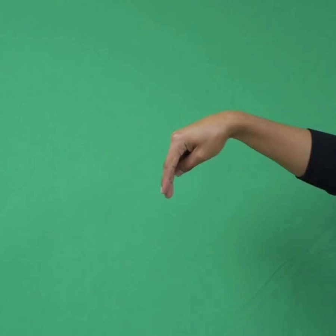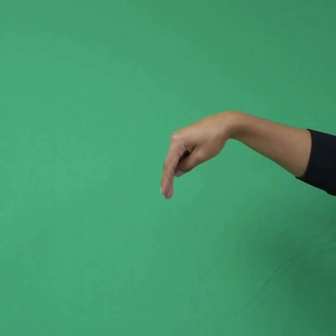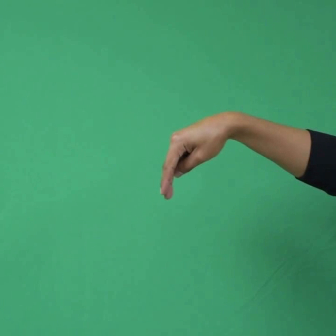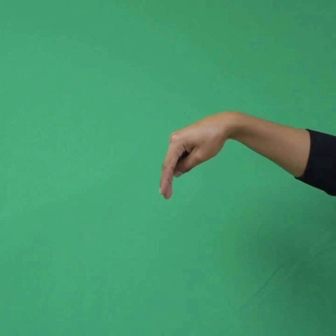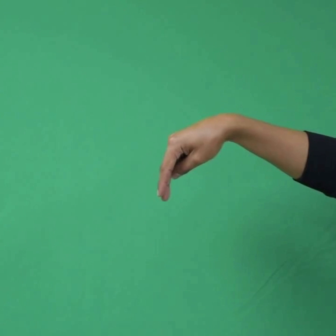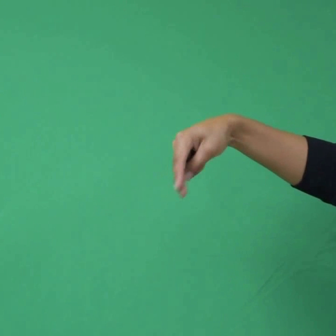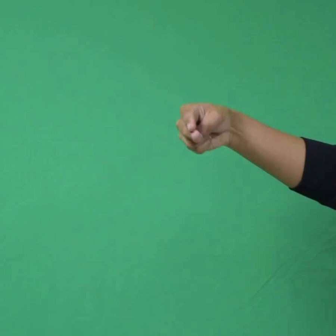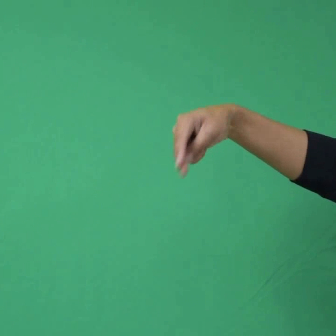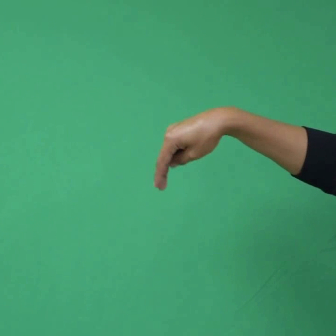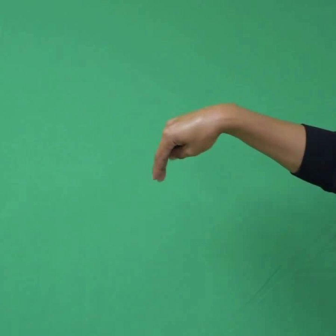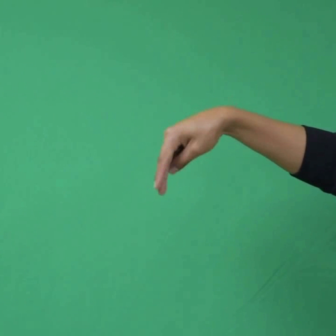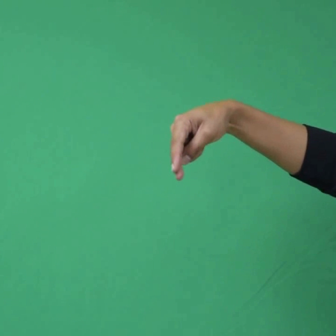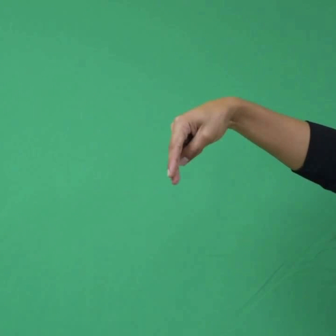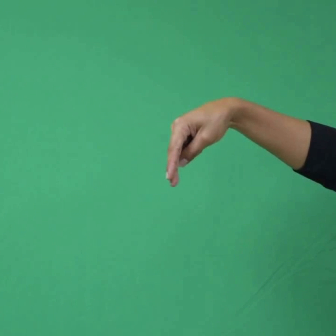Ñ